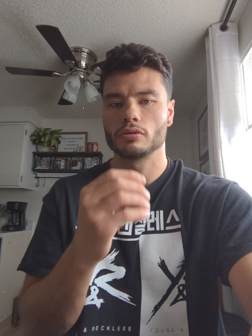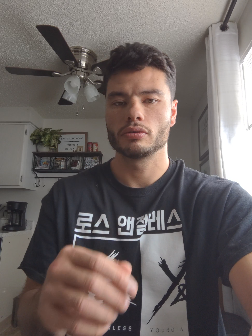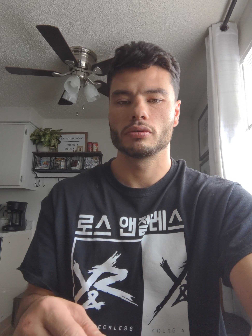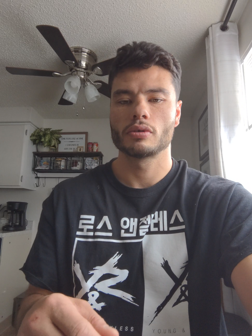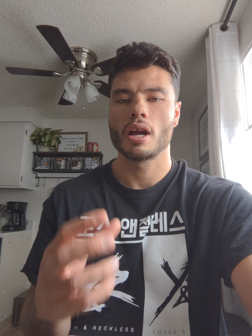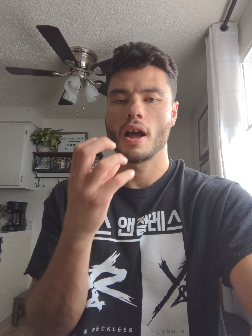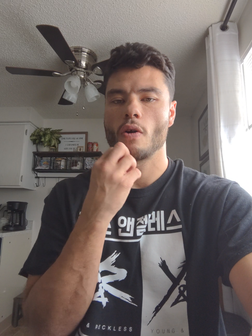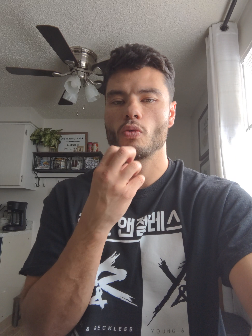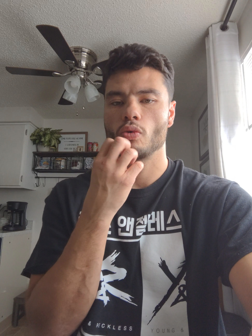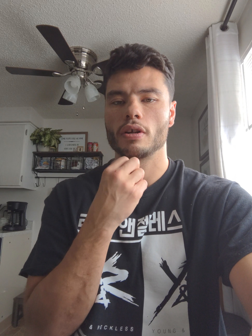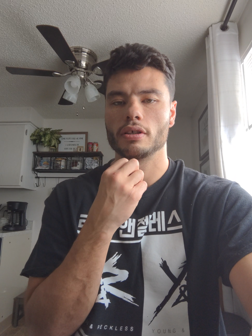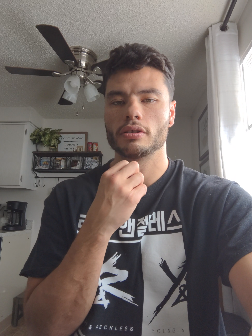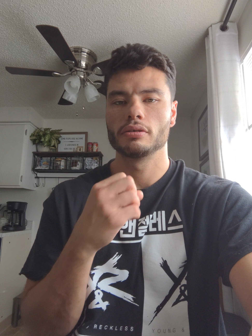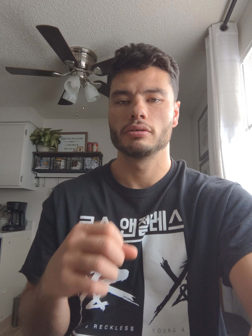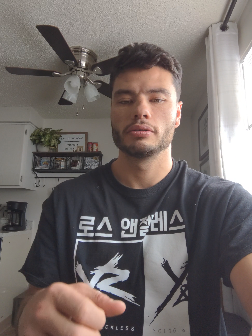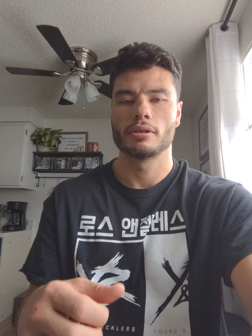underwear